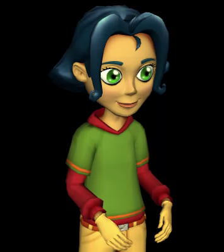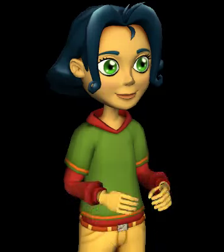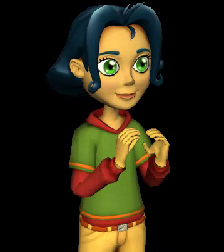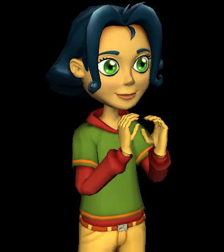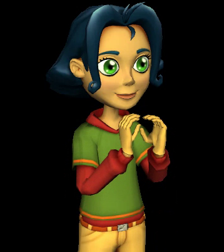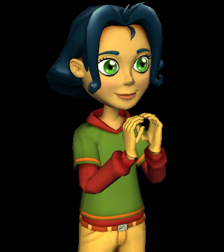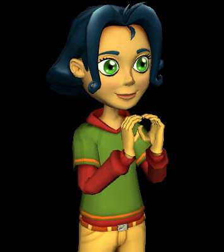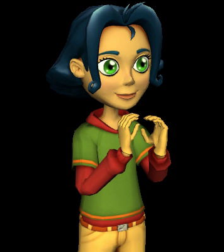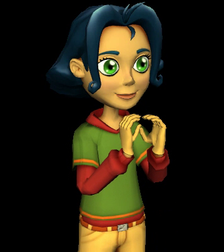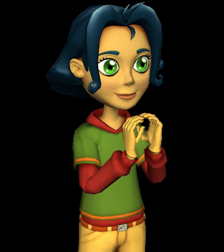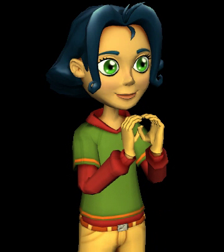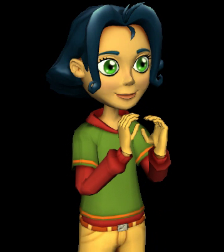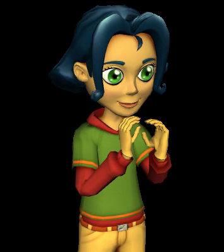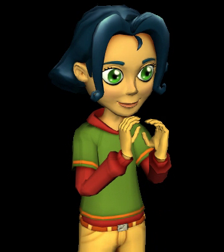تواصل